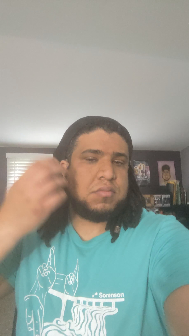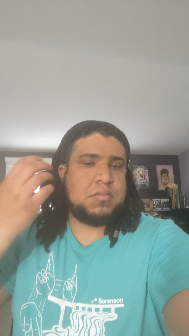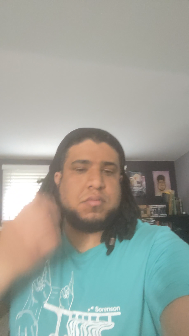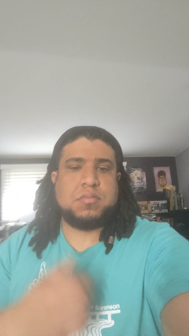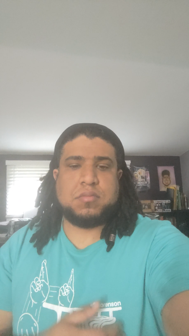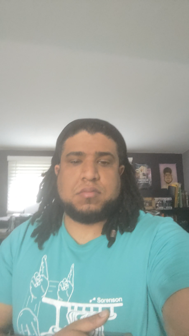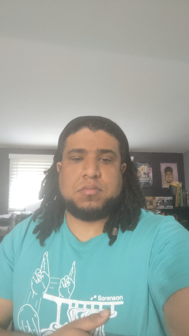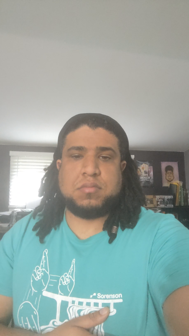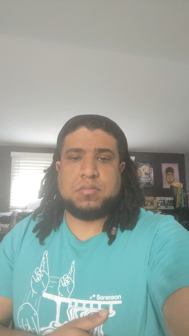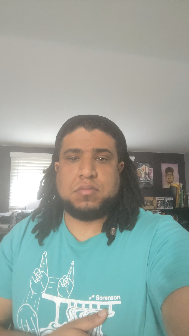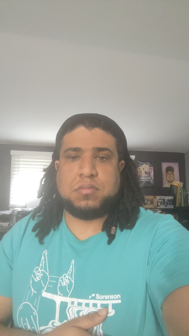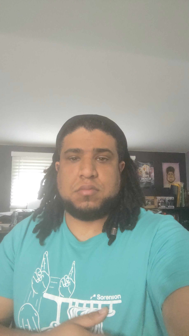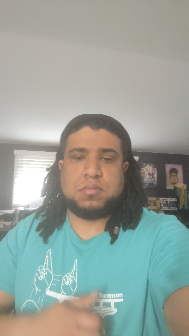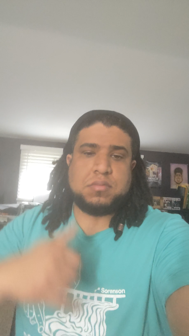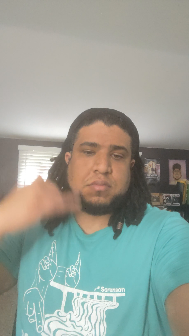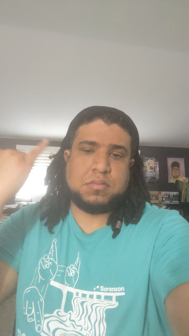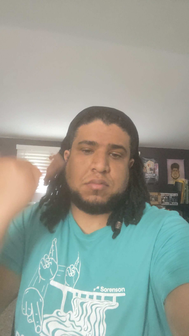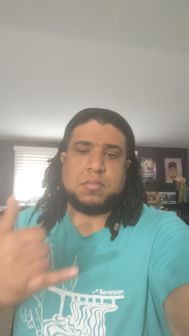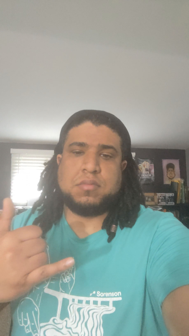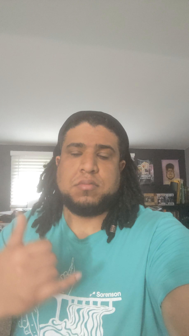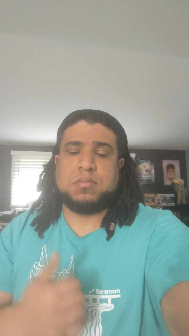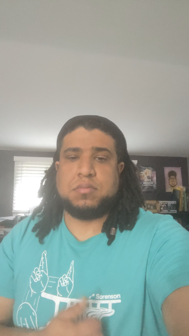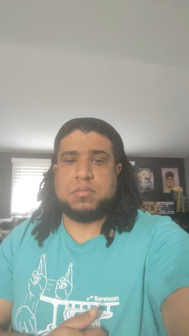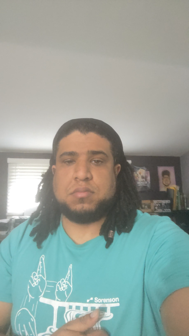last